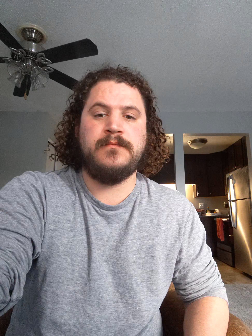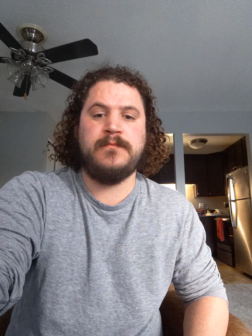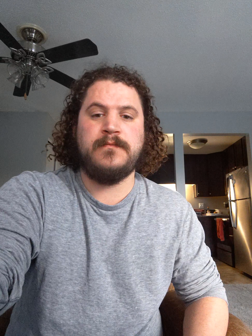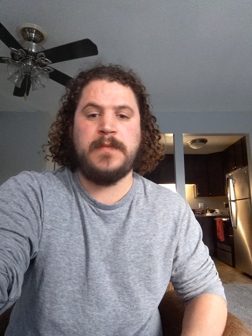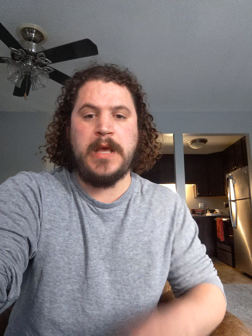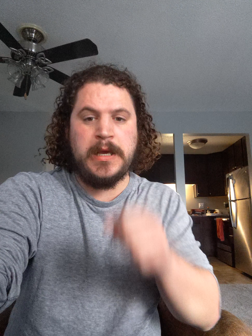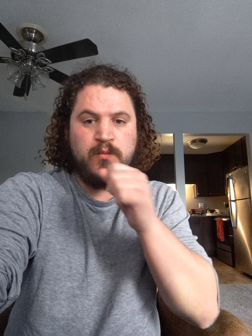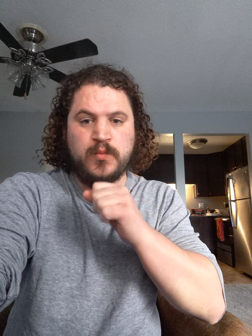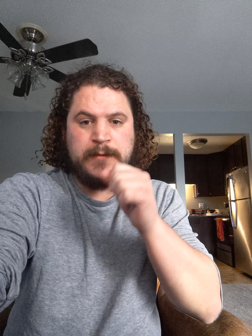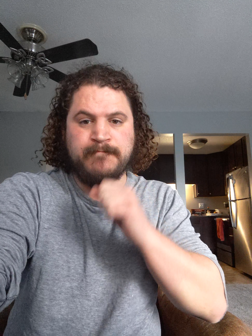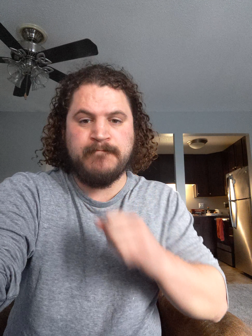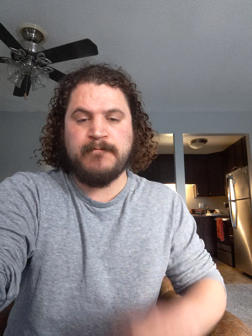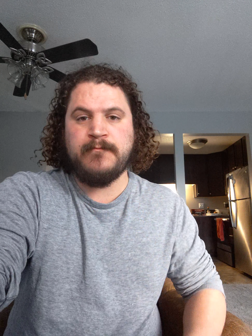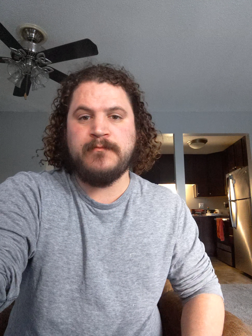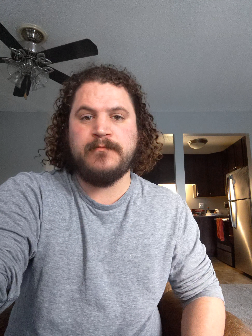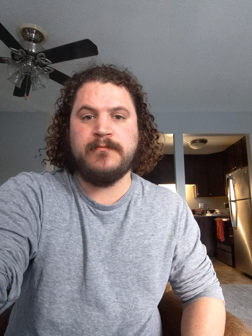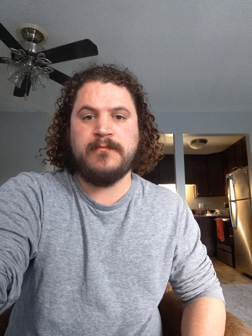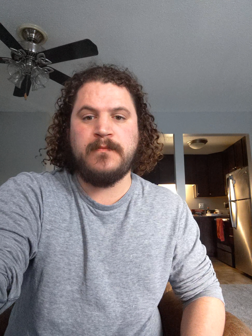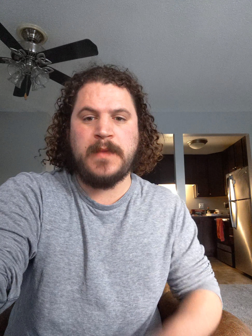ice cream